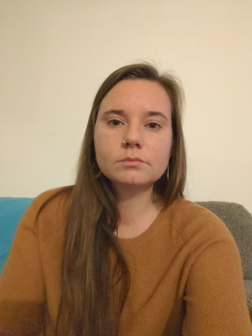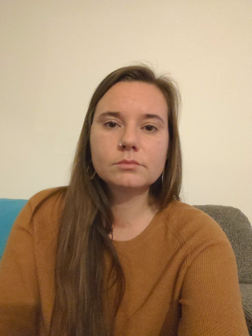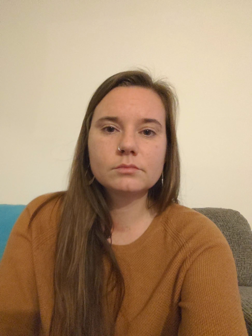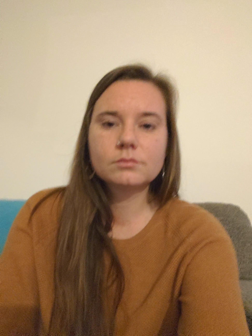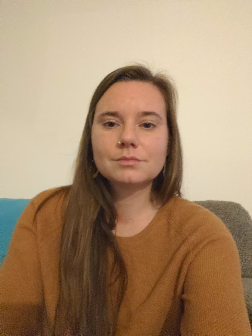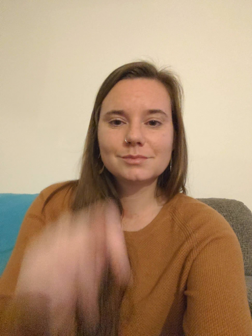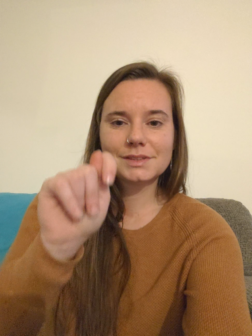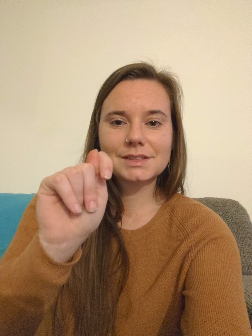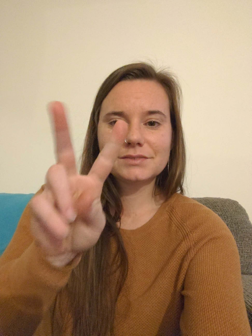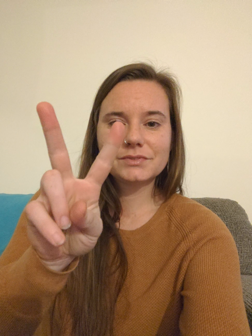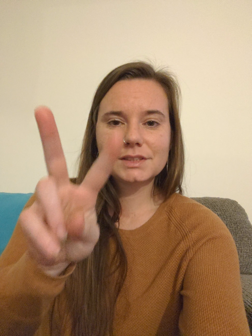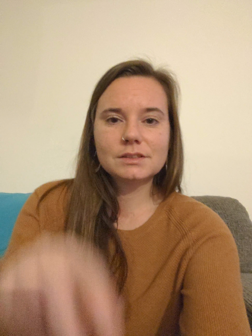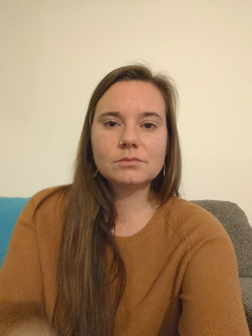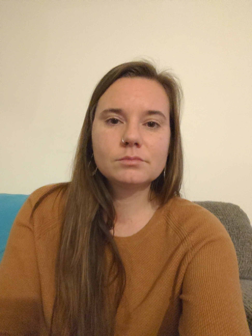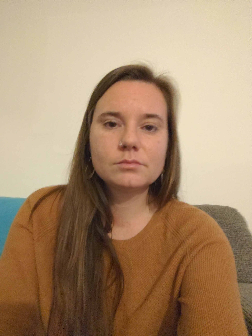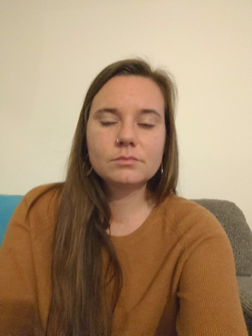TV